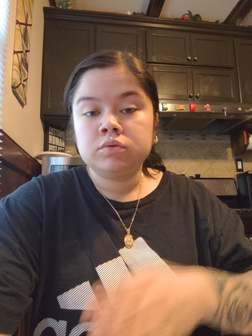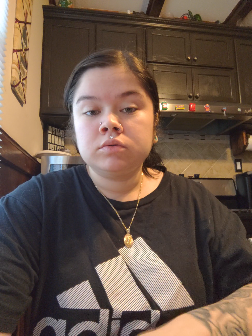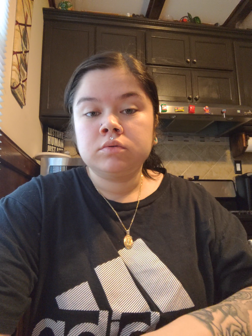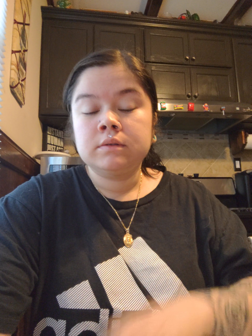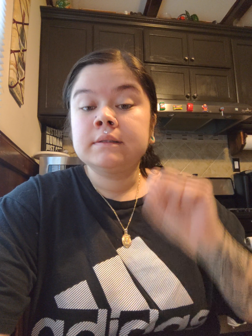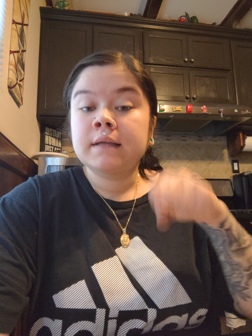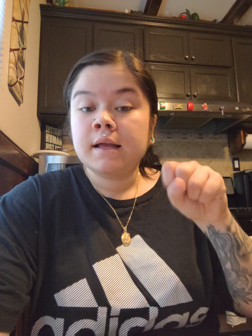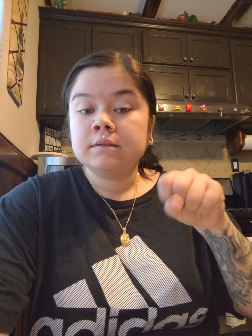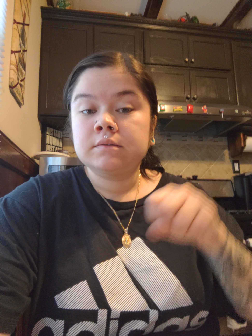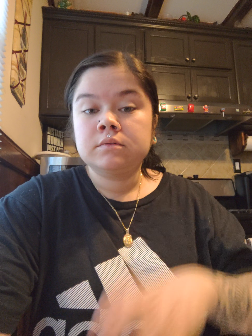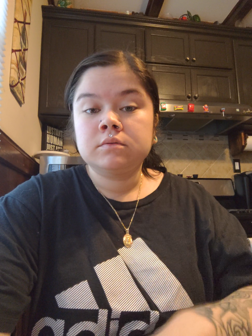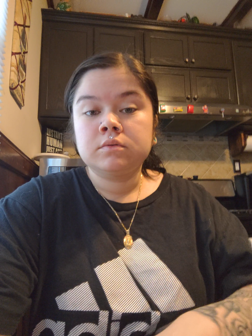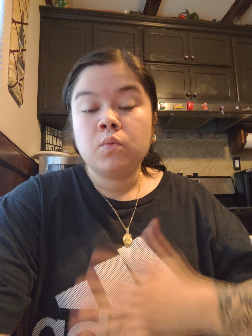yes